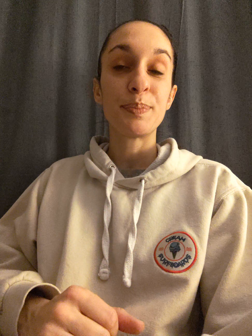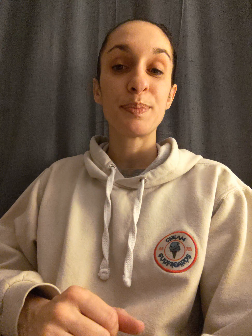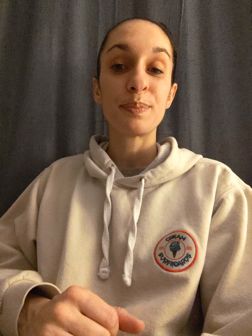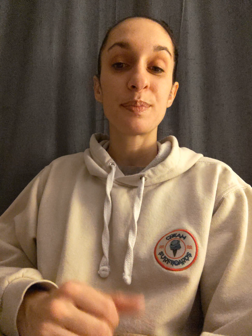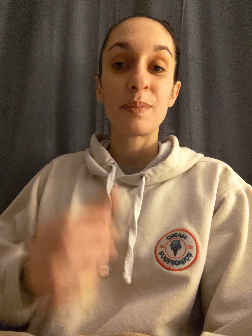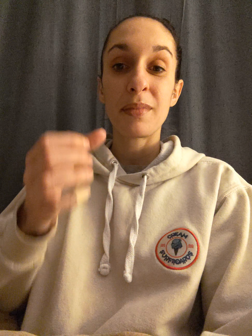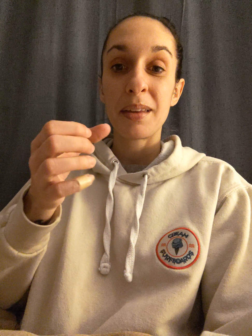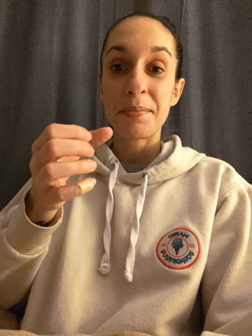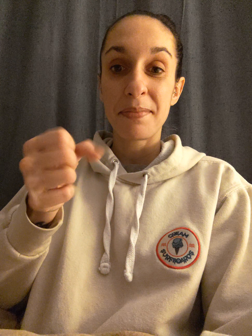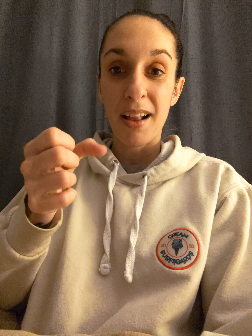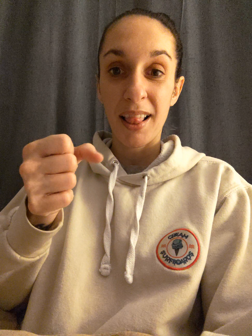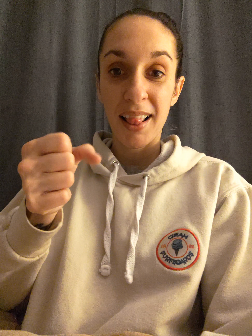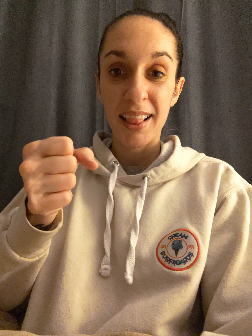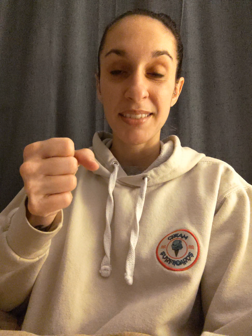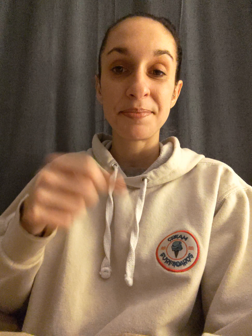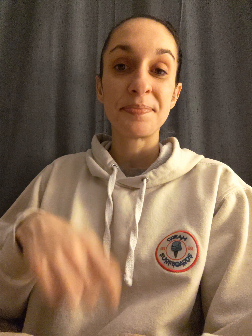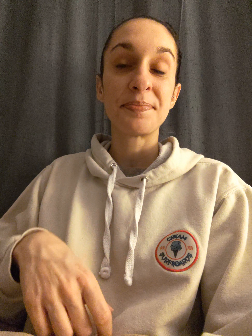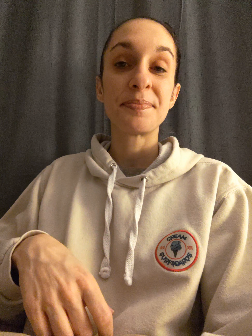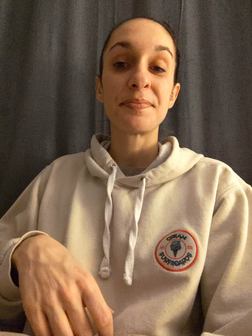milk